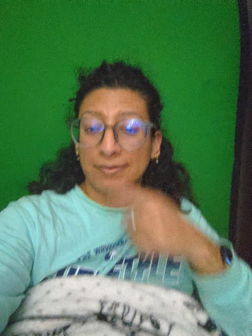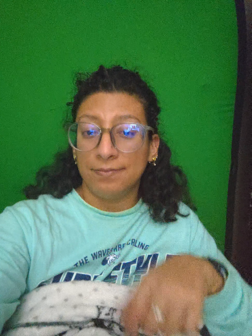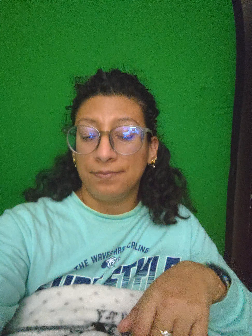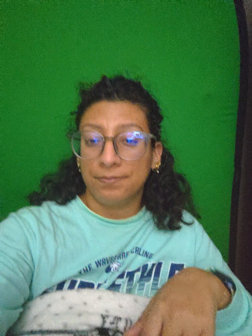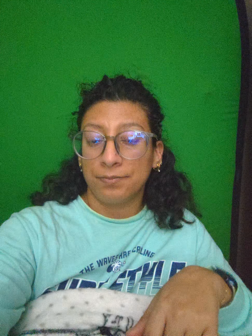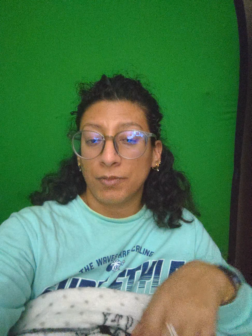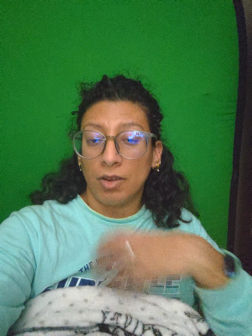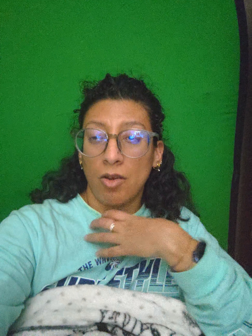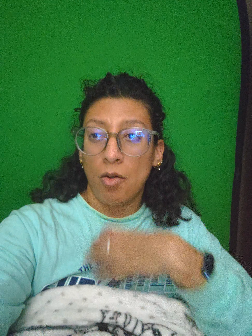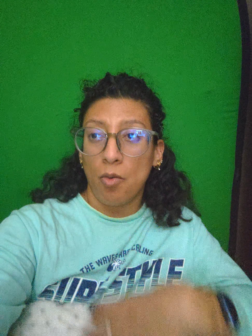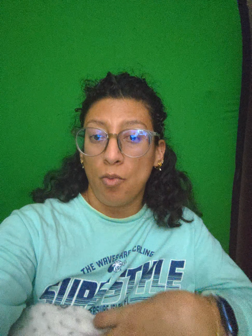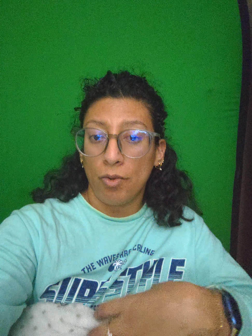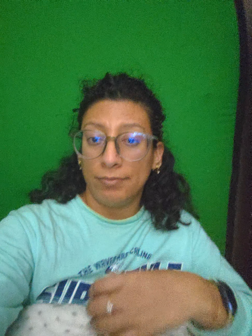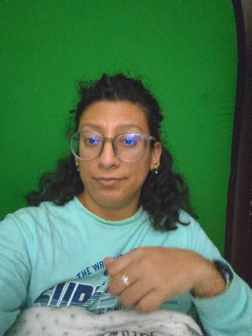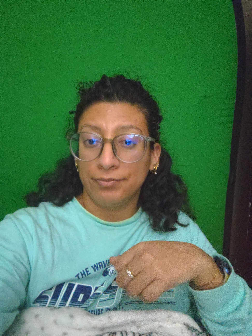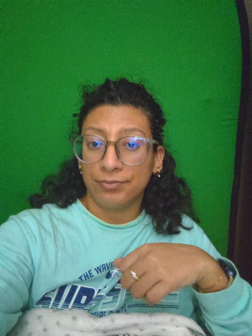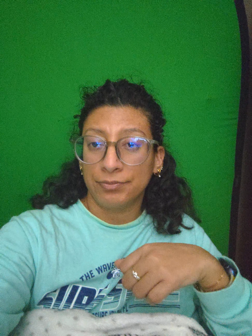hungry